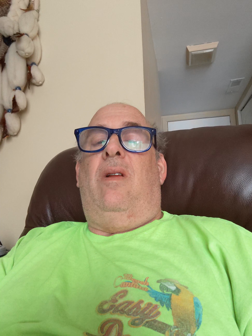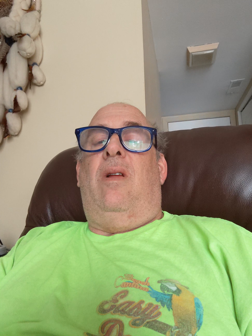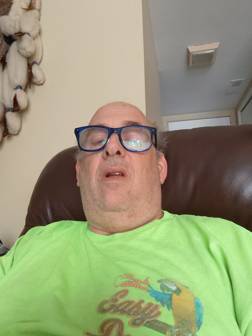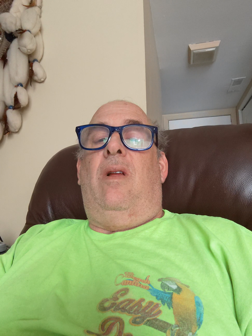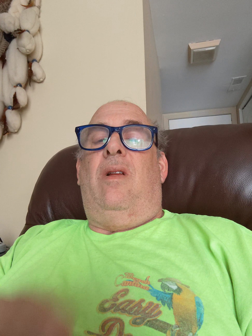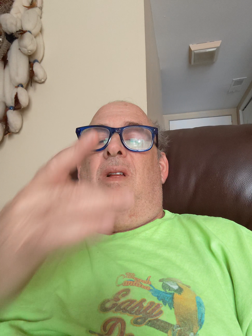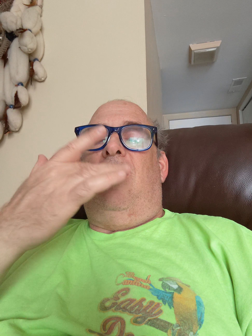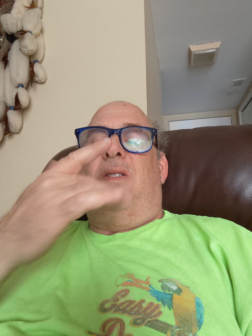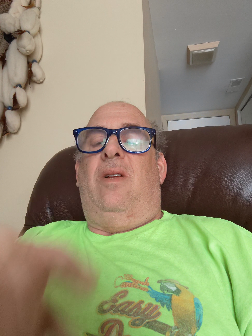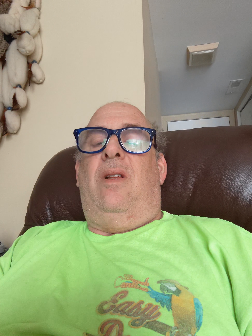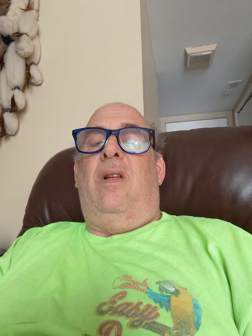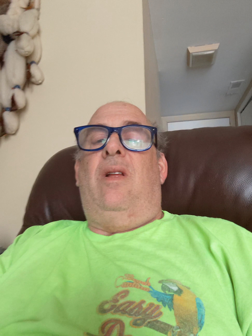taste